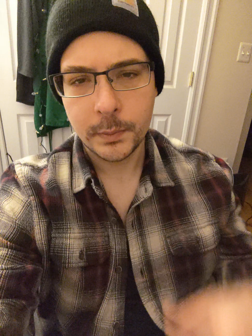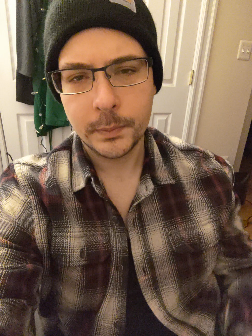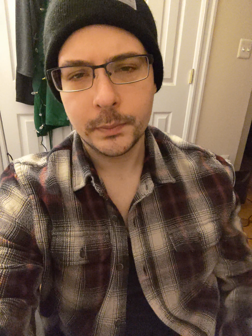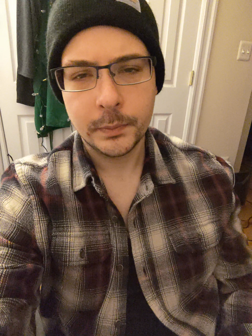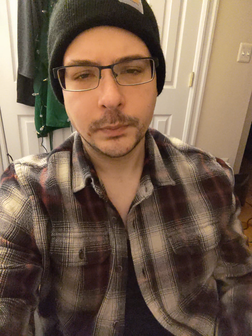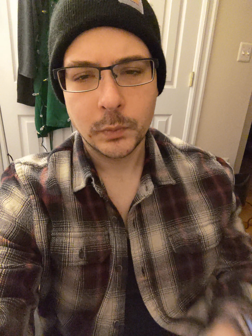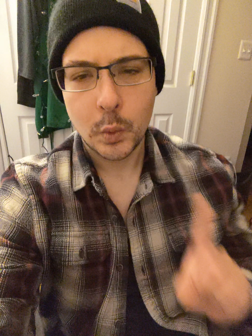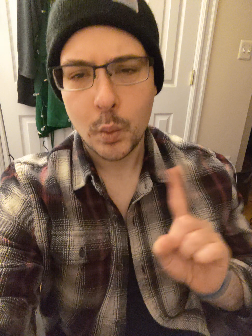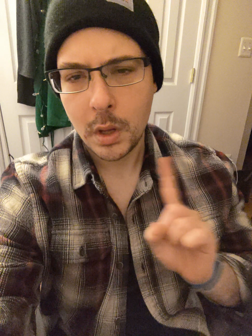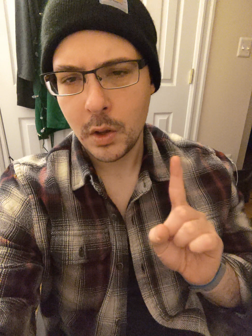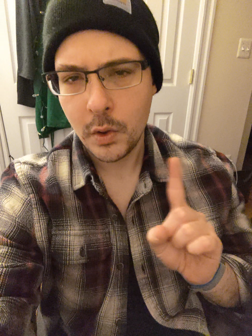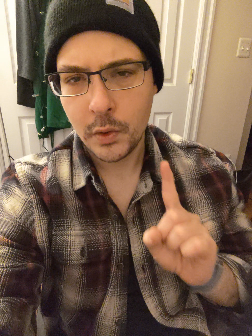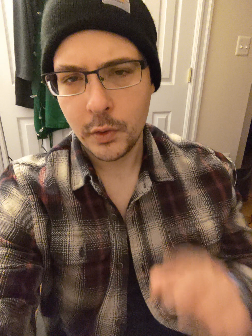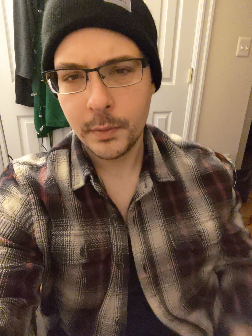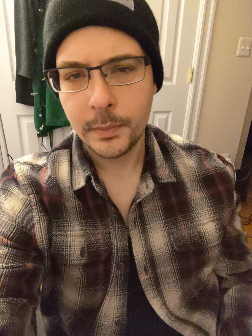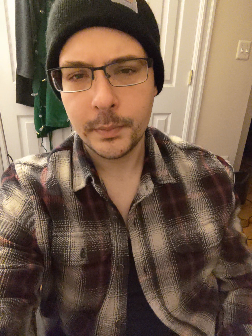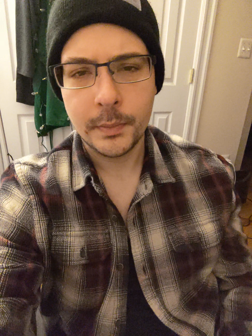where